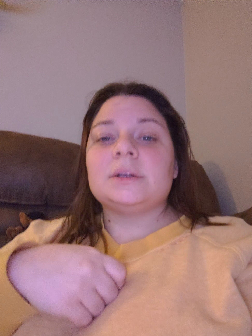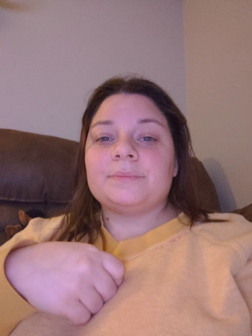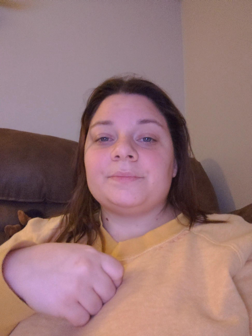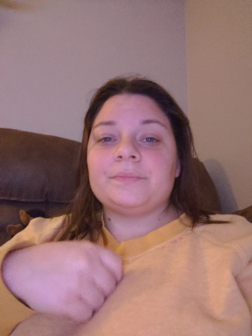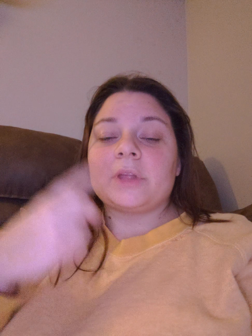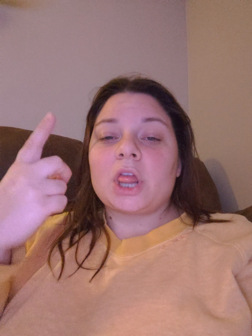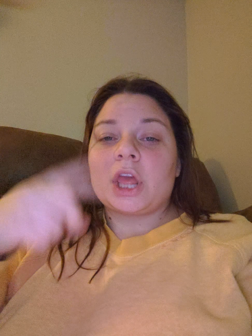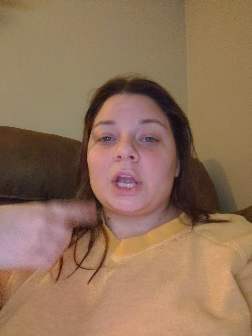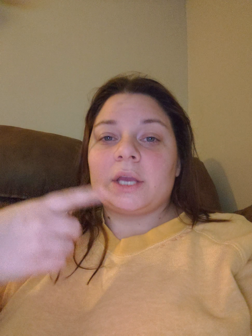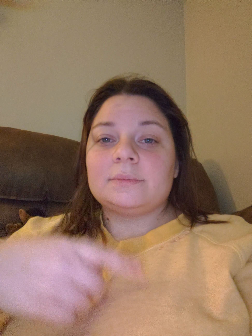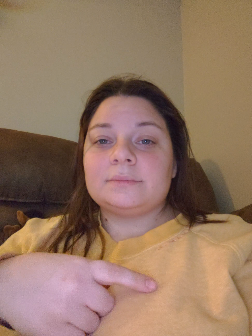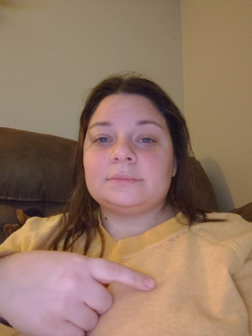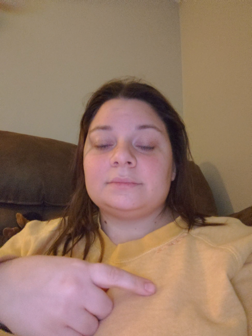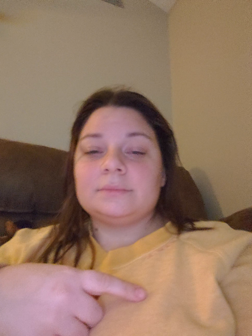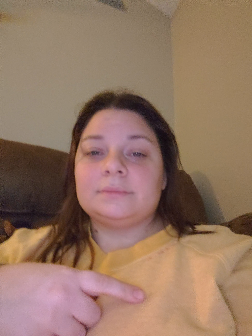look